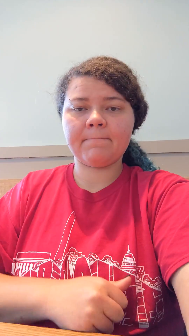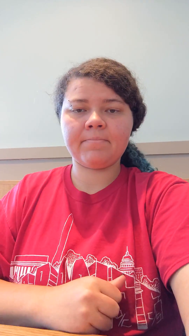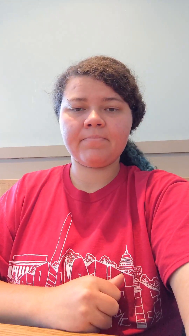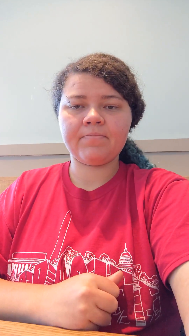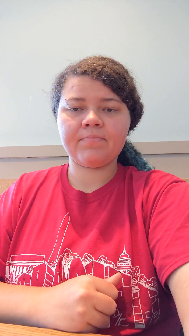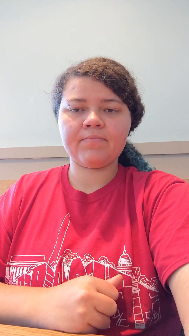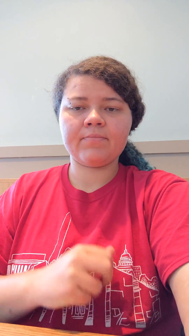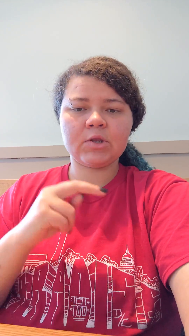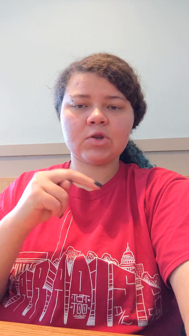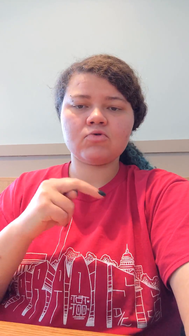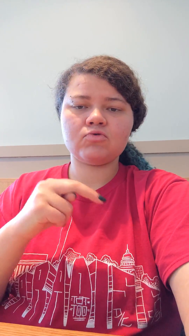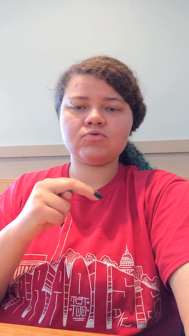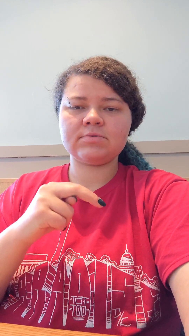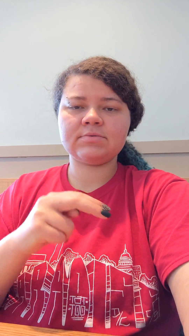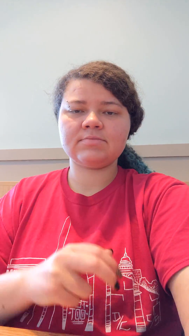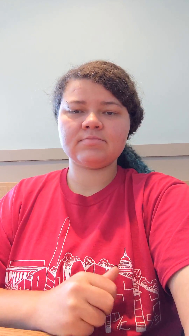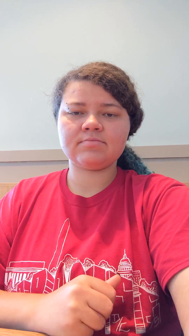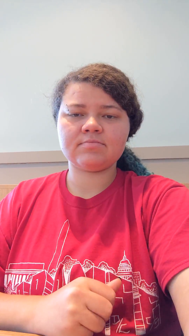nurse